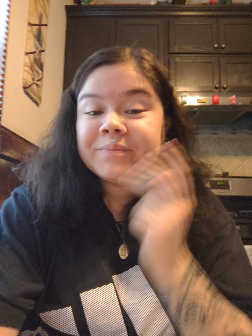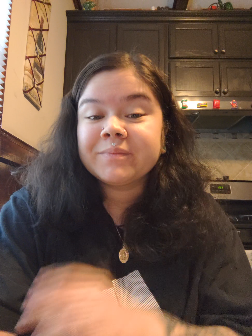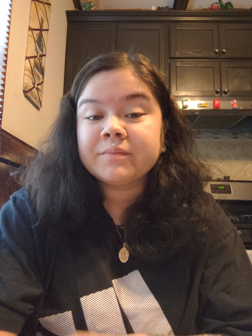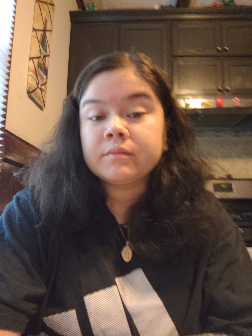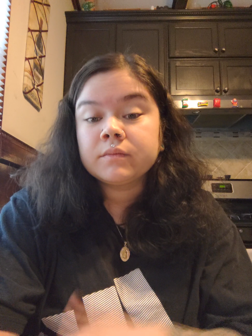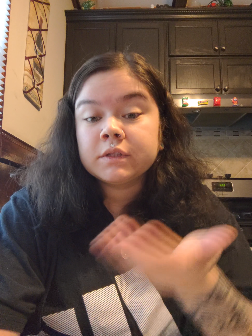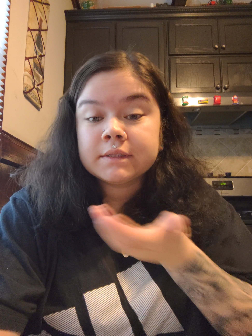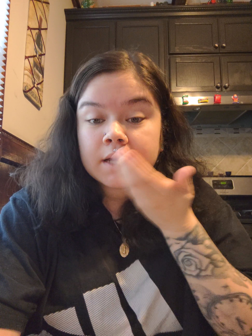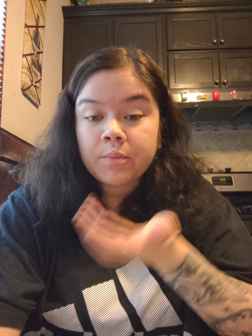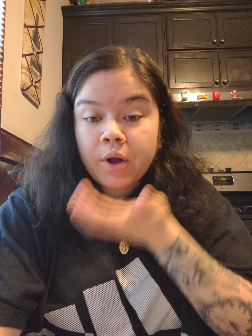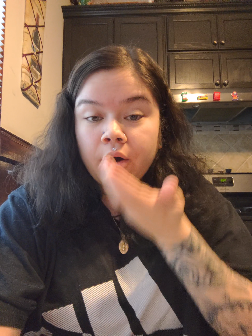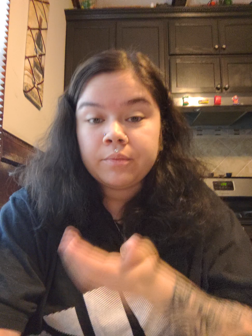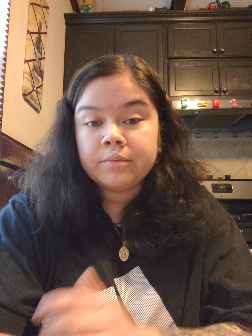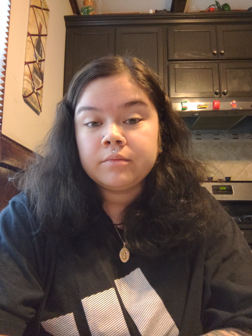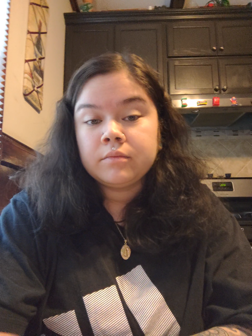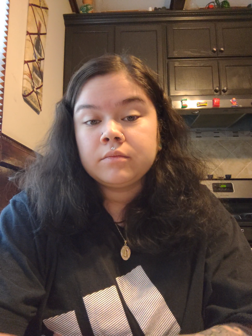cereal